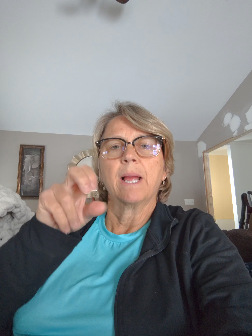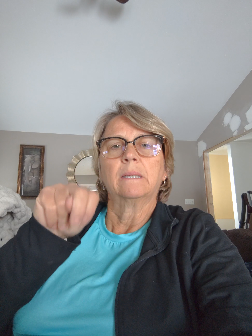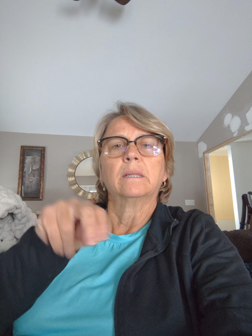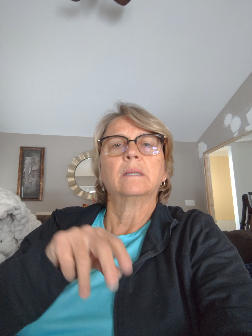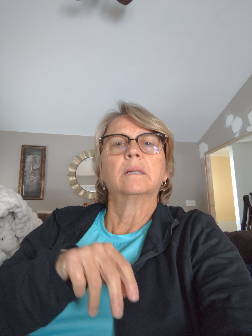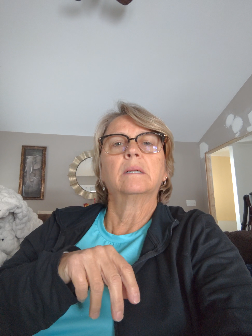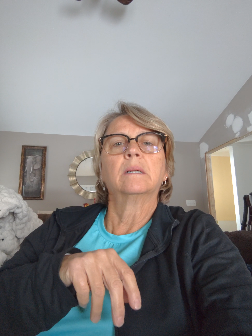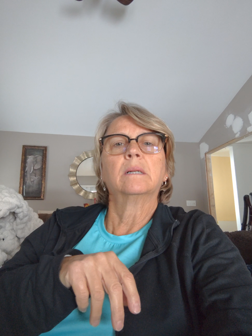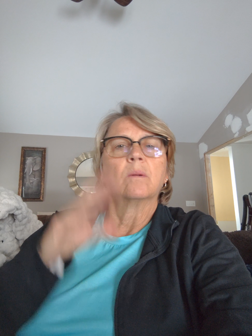pen